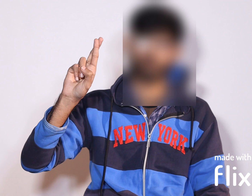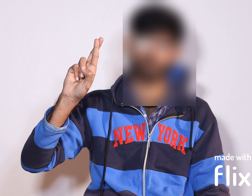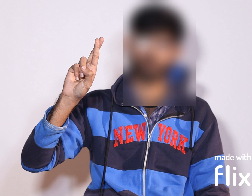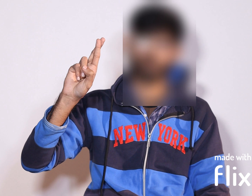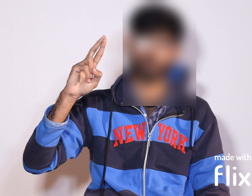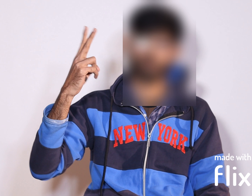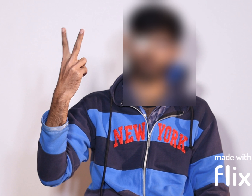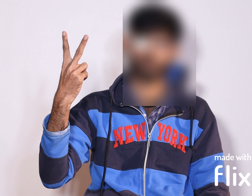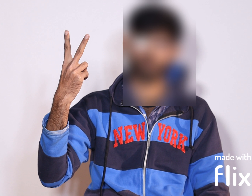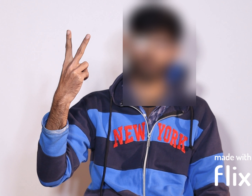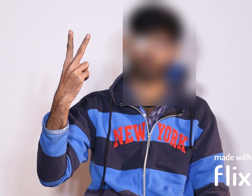ڑ